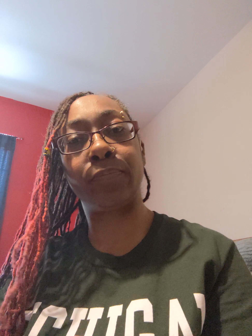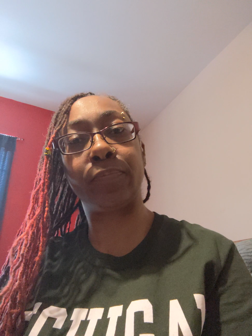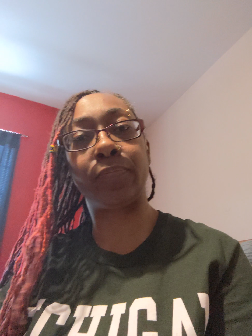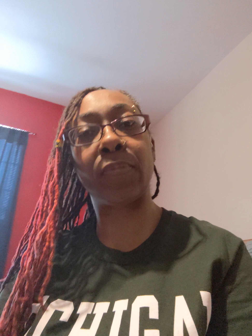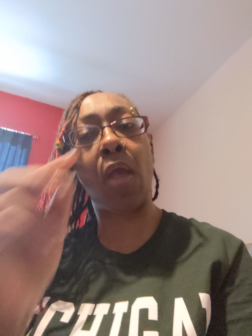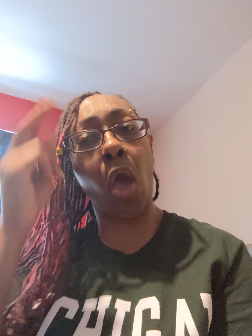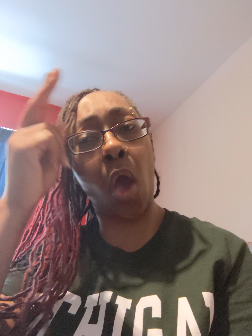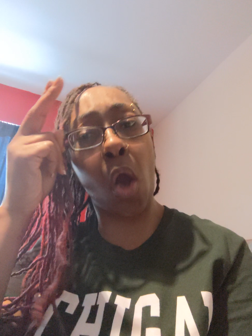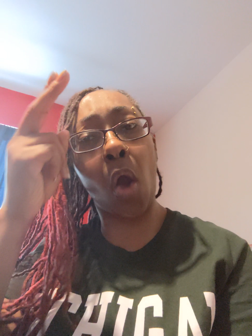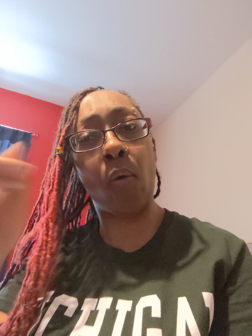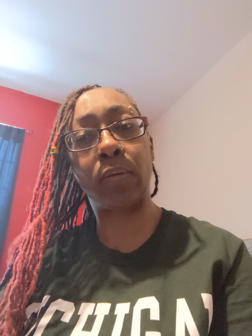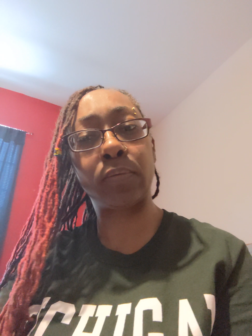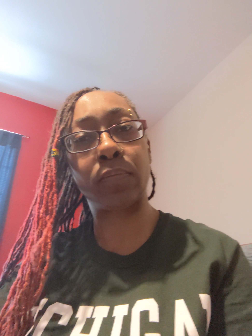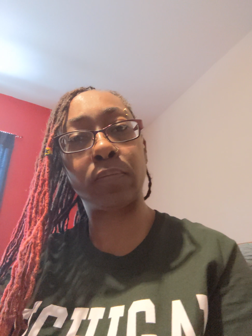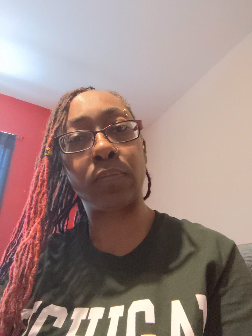uncle